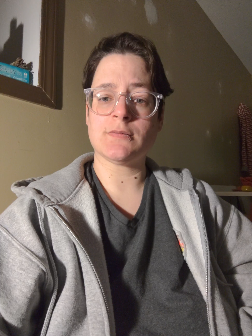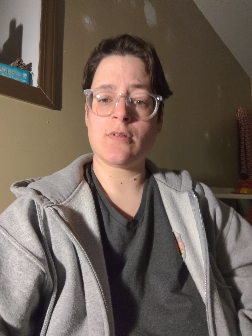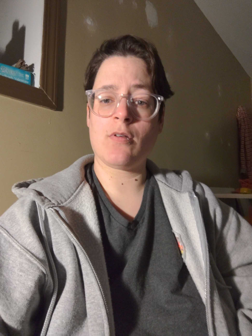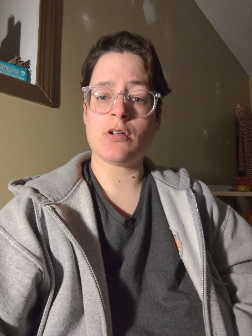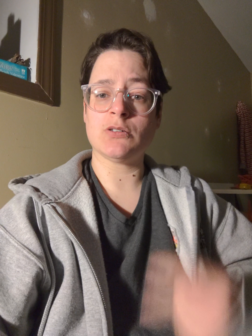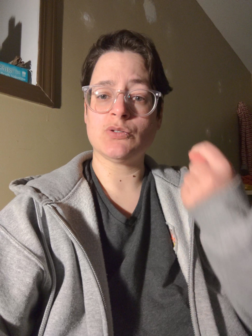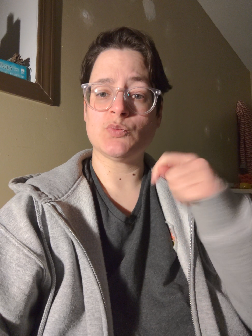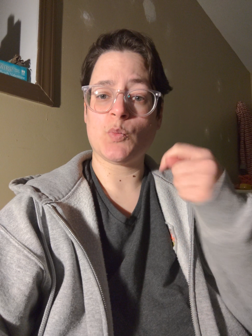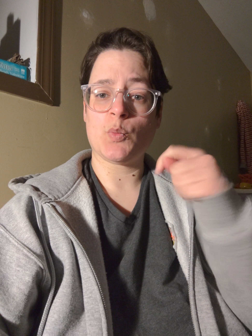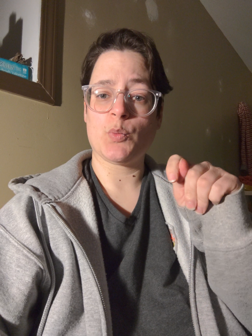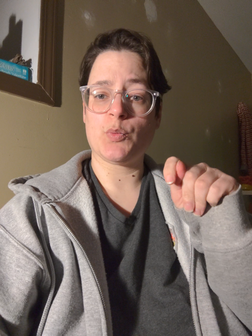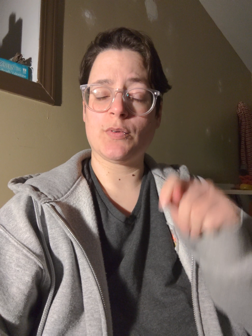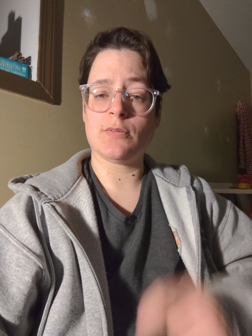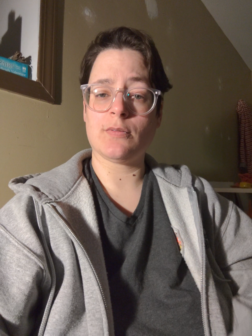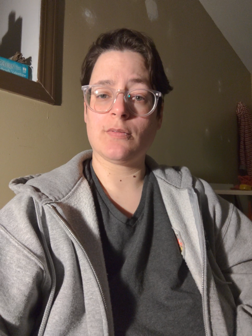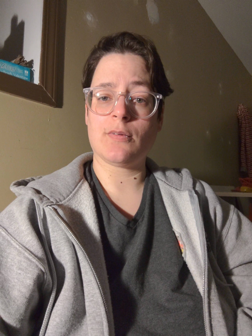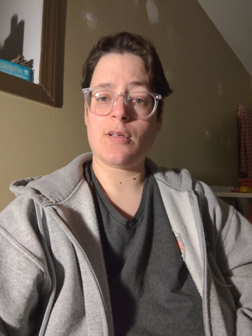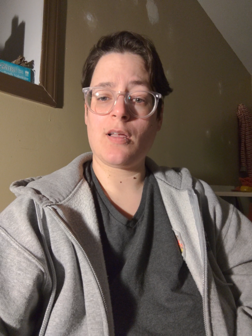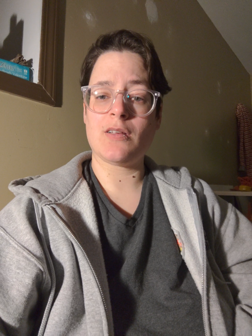toy